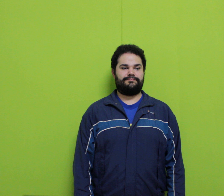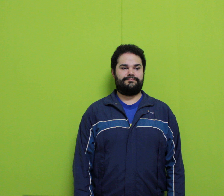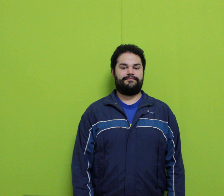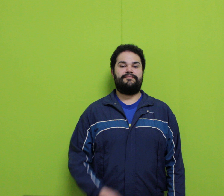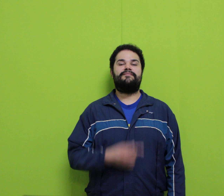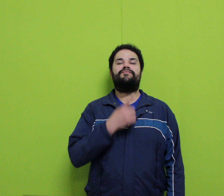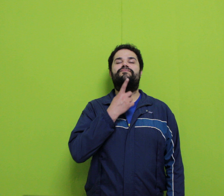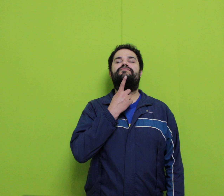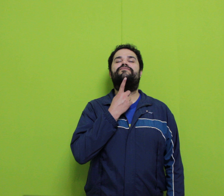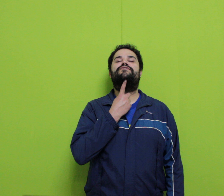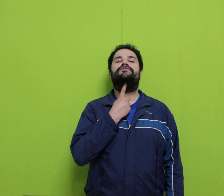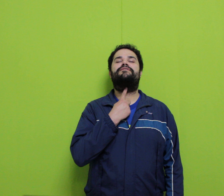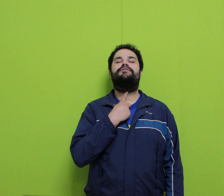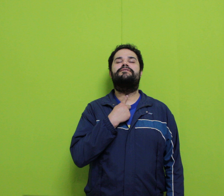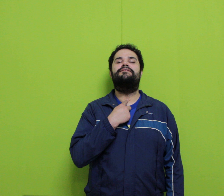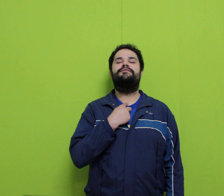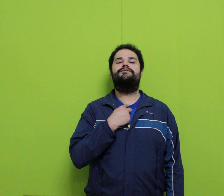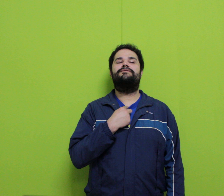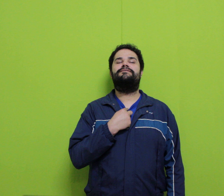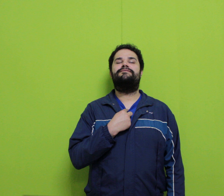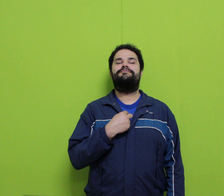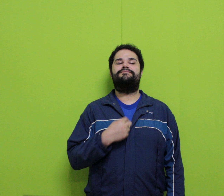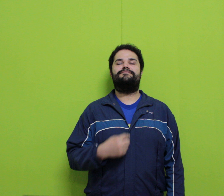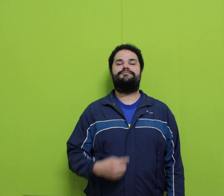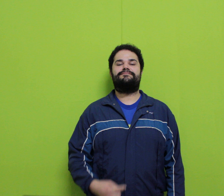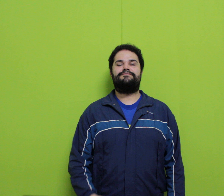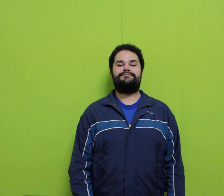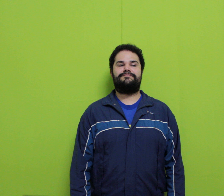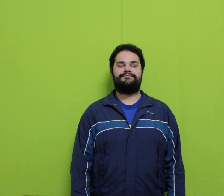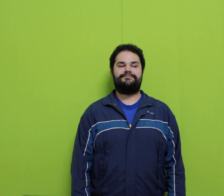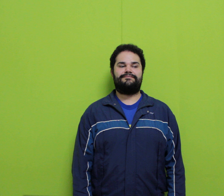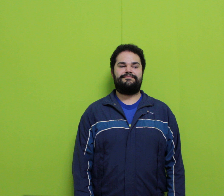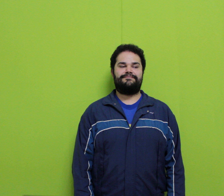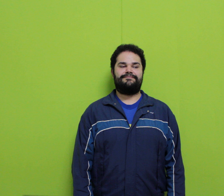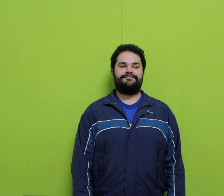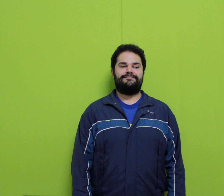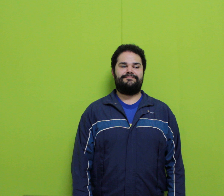vontade